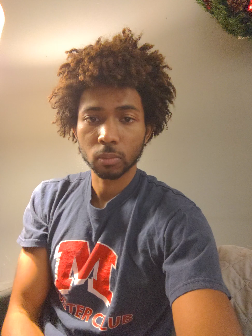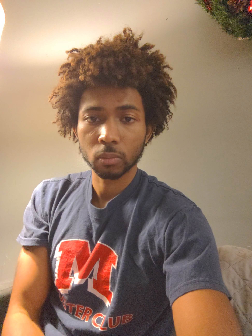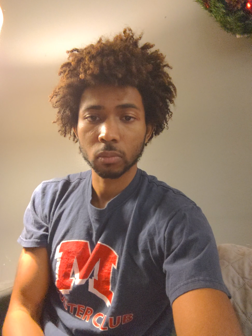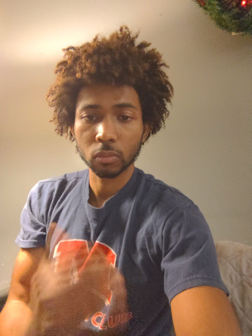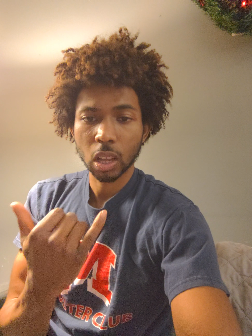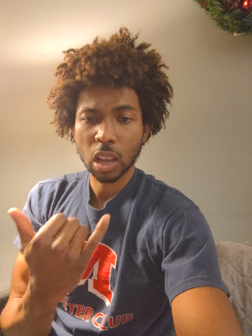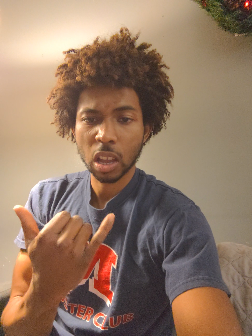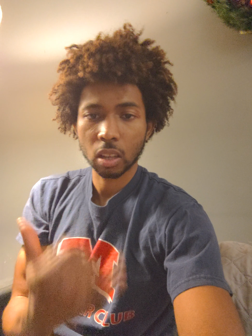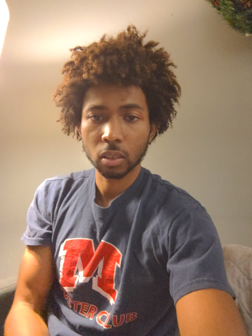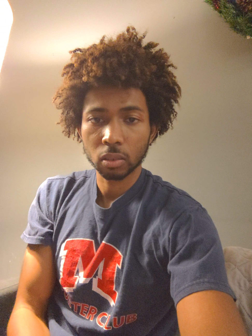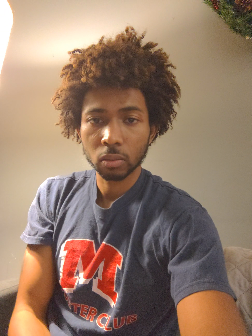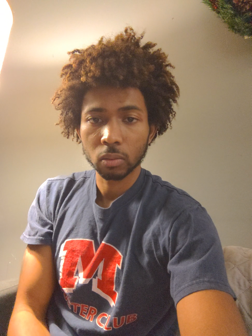now